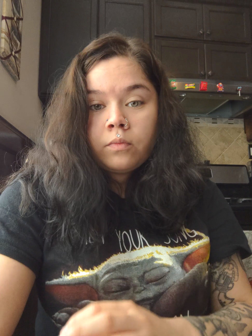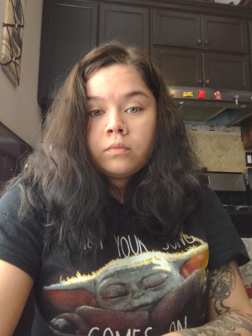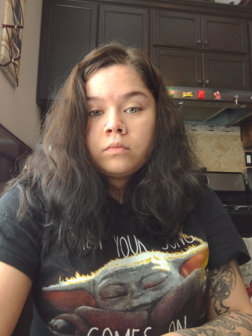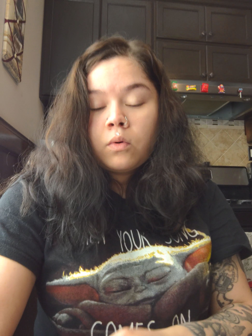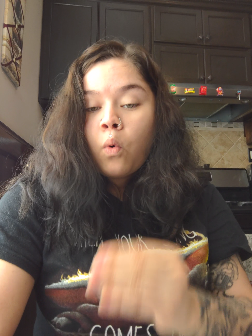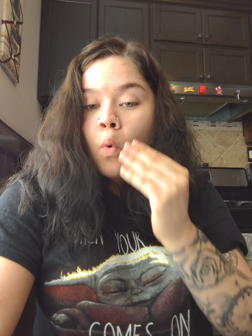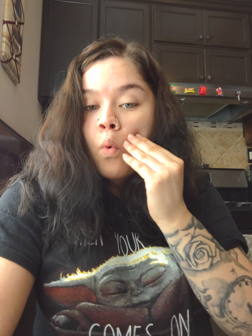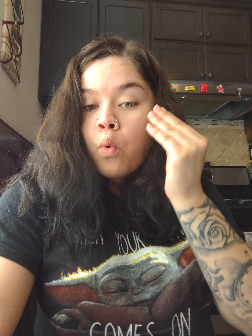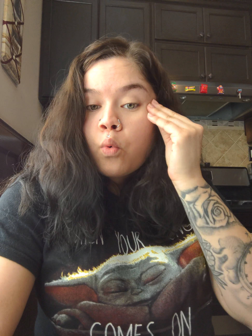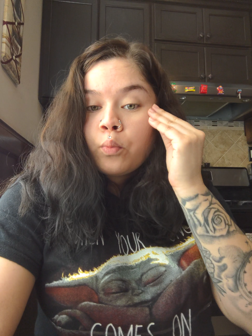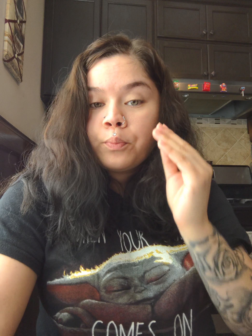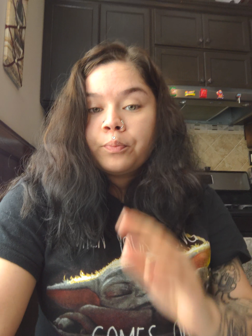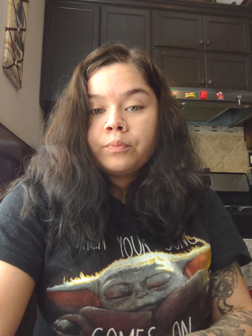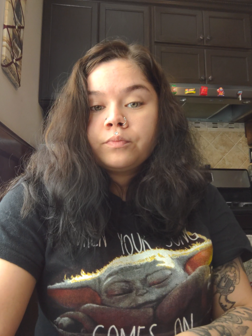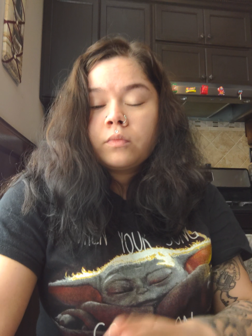home